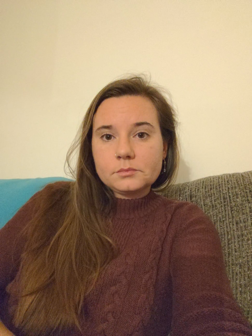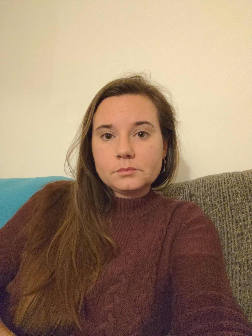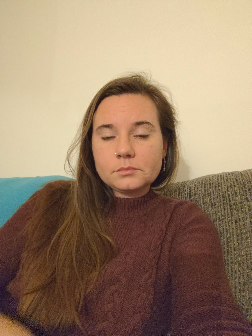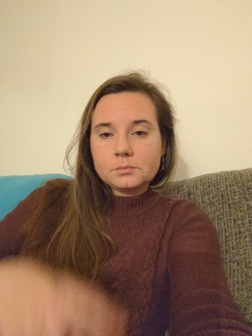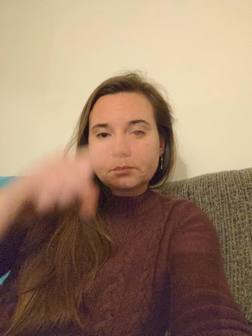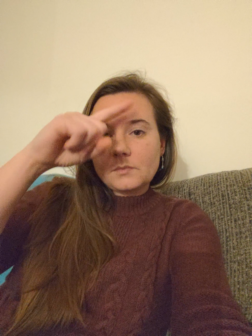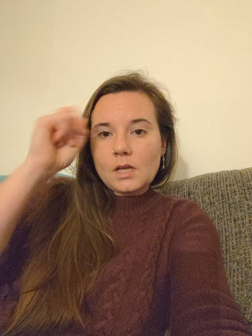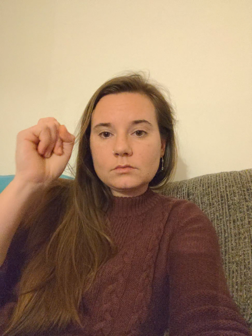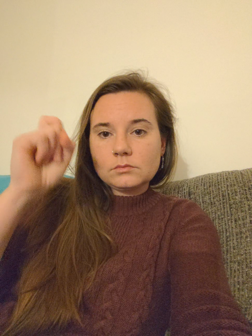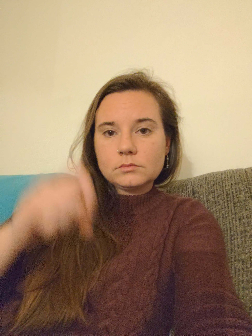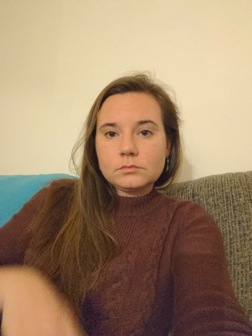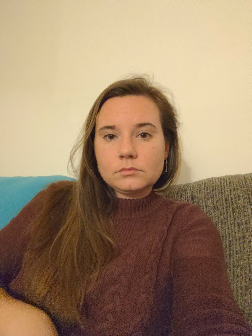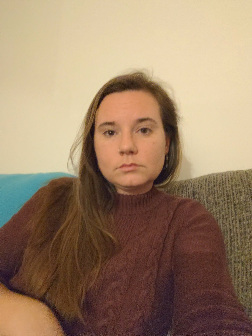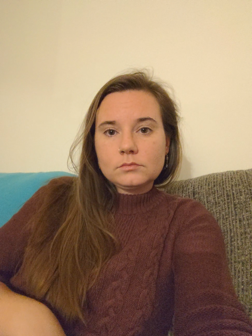because